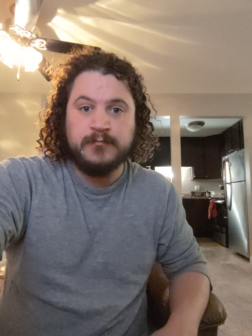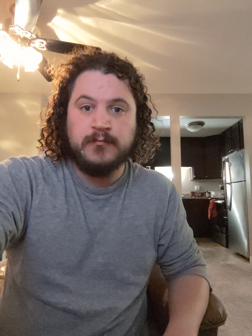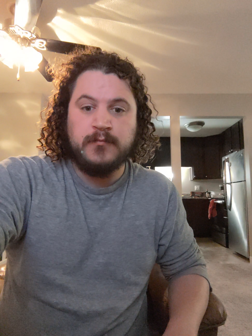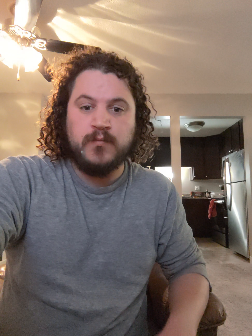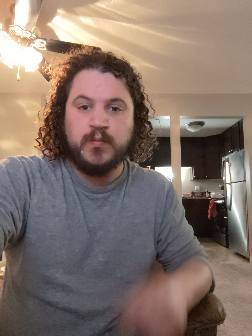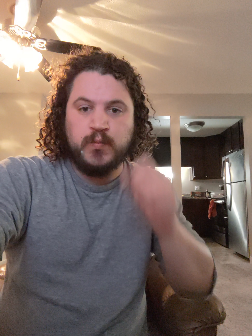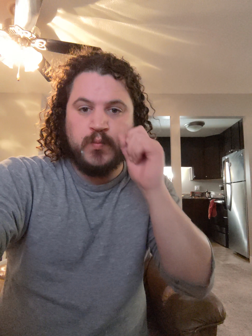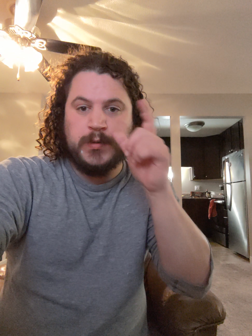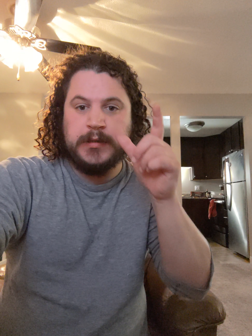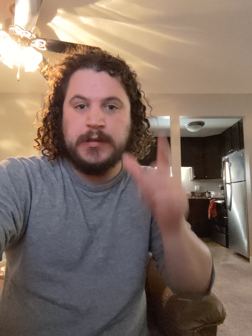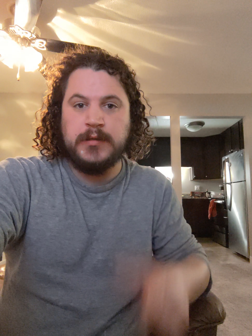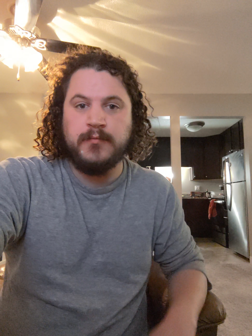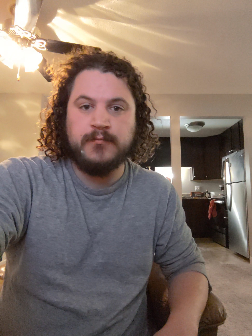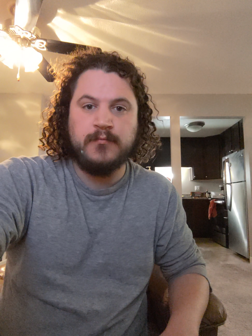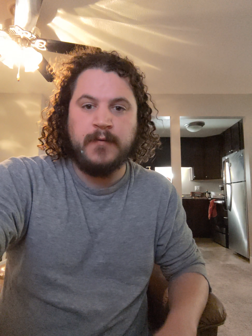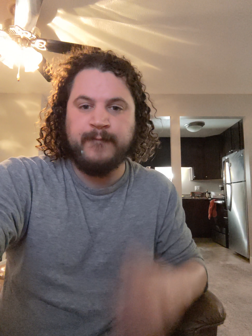wake